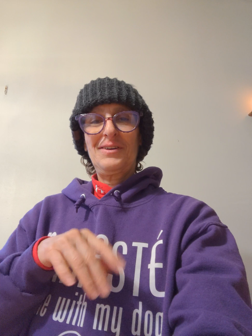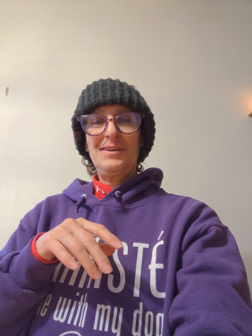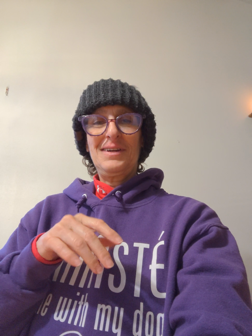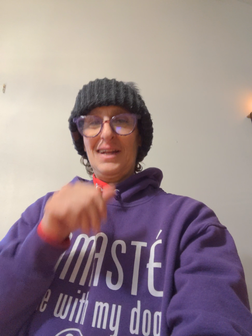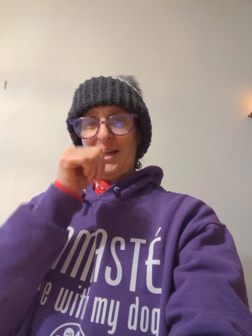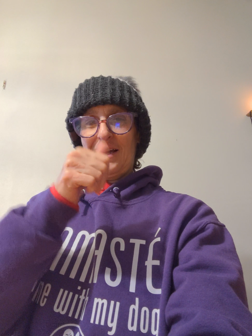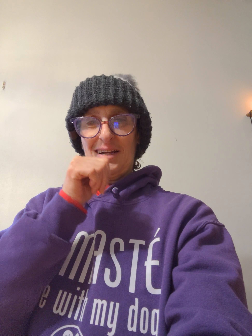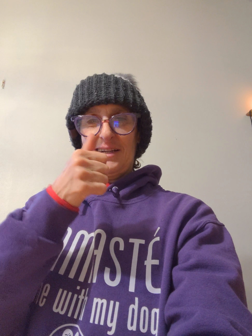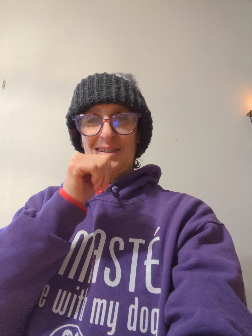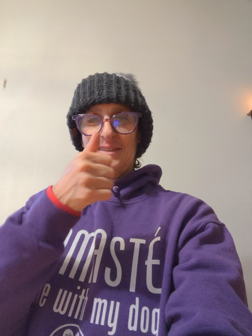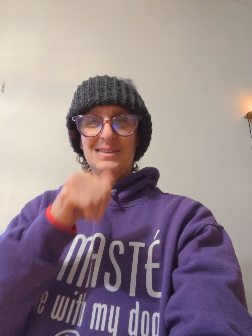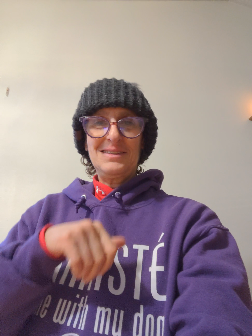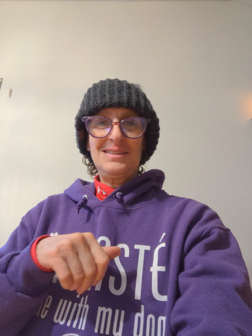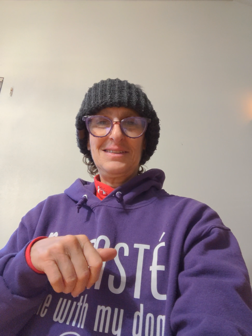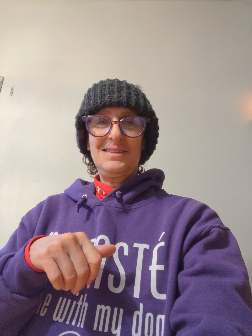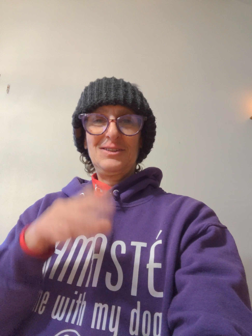nuts